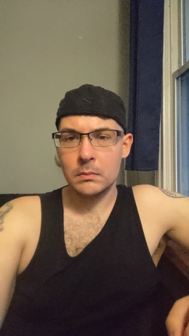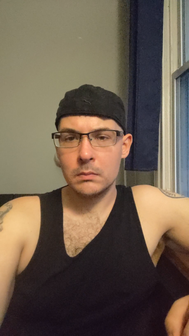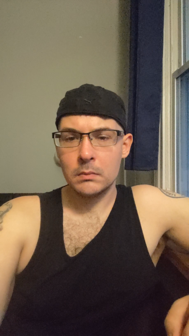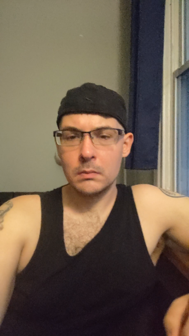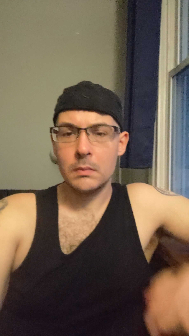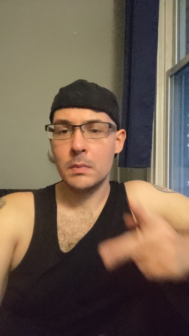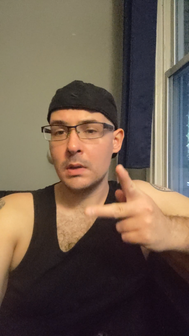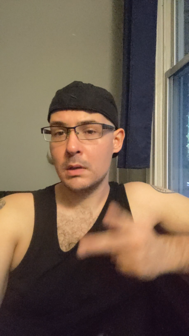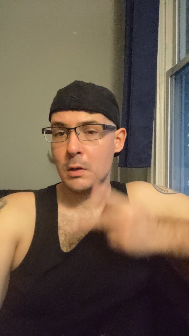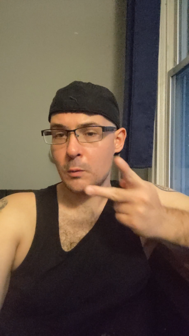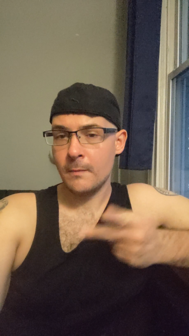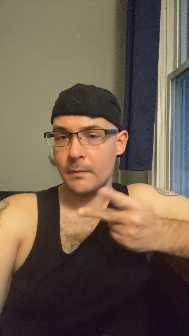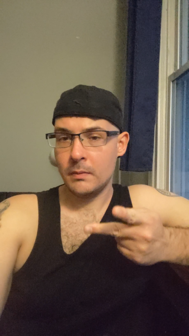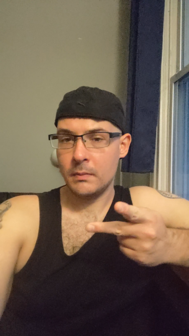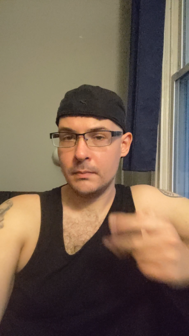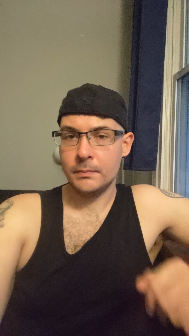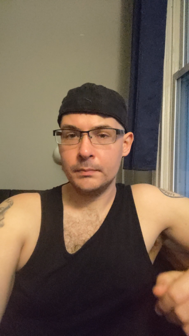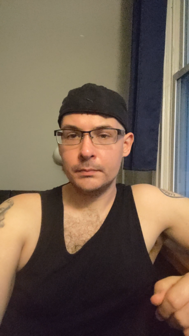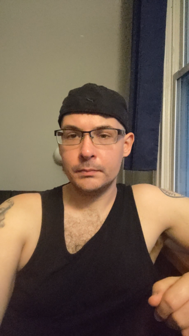careful